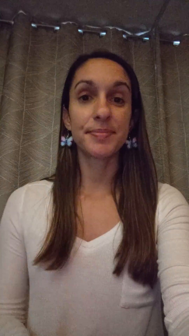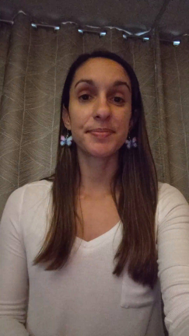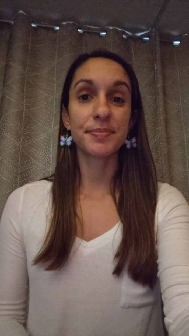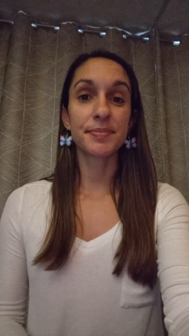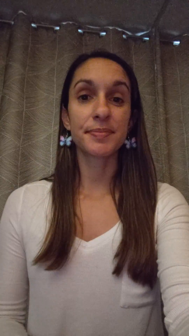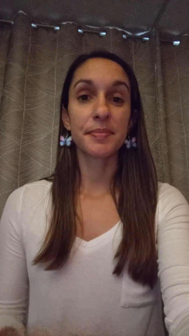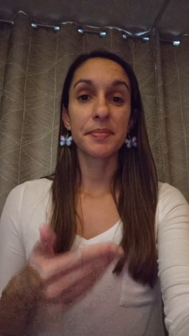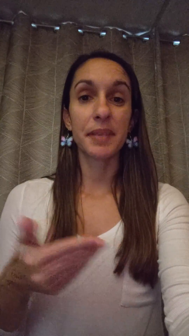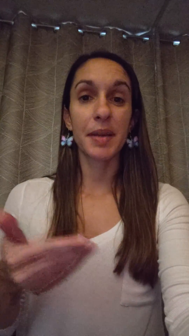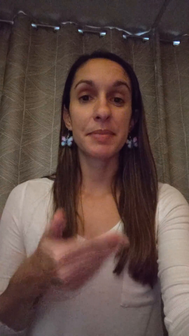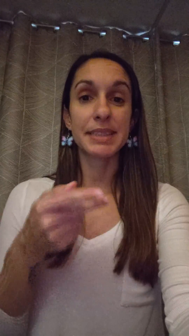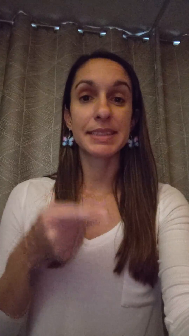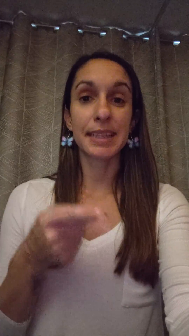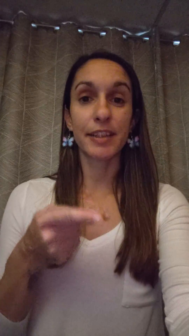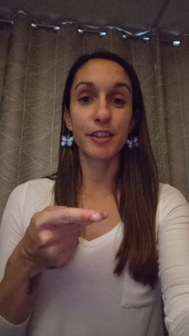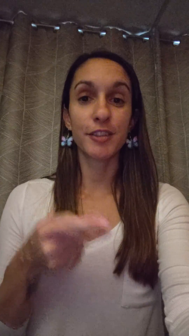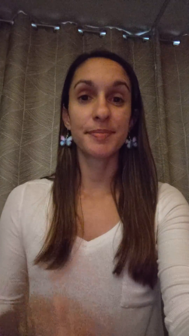babysitter